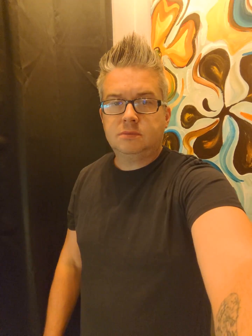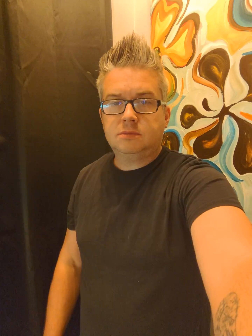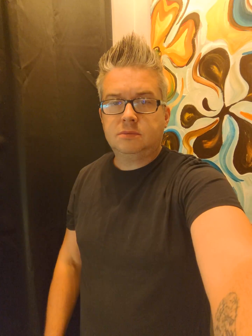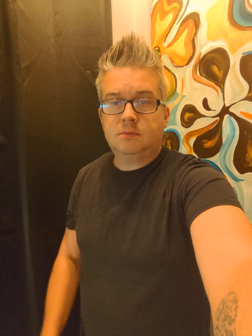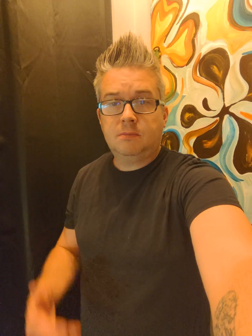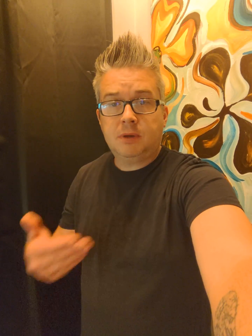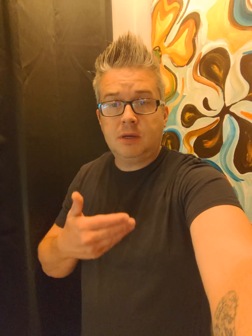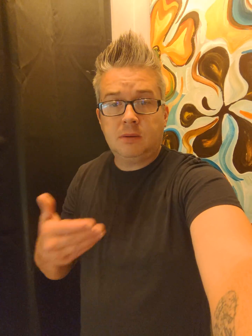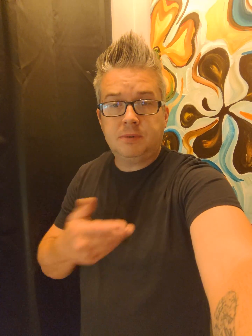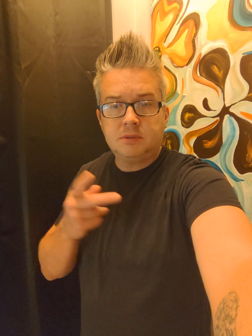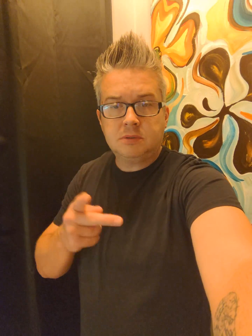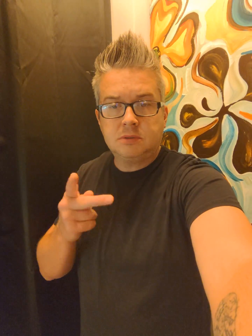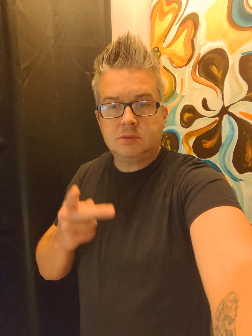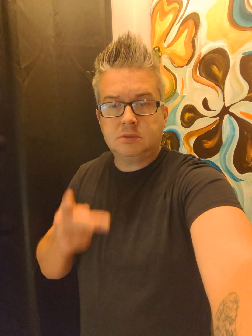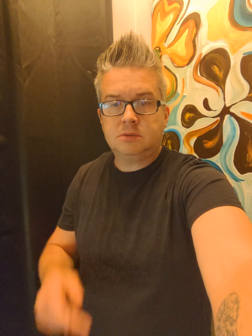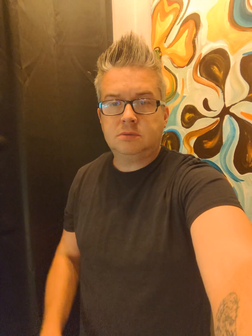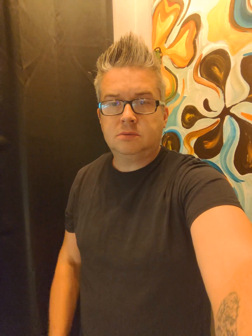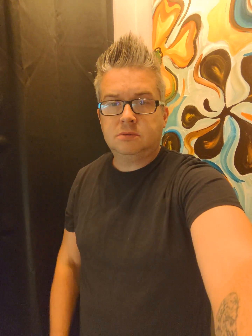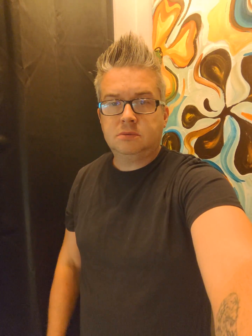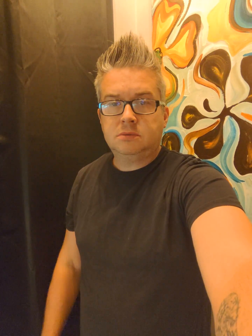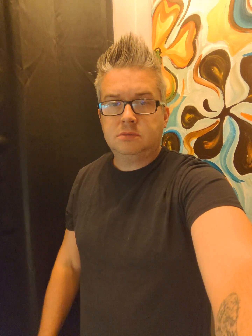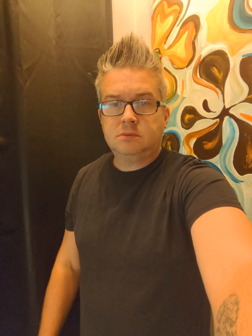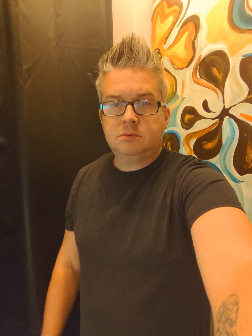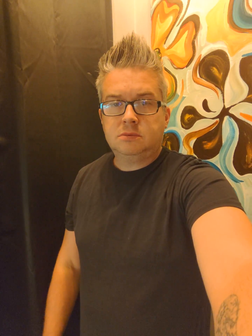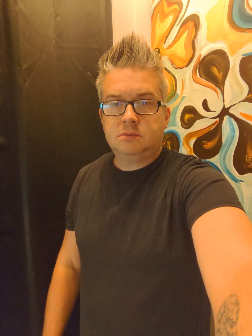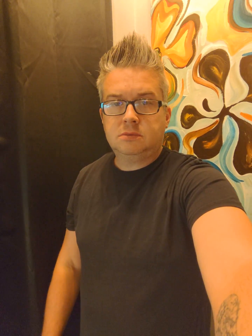babysitter